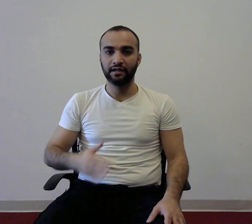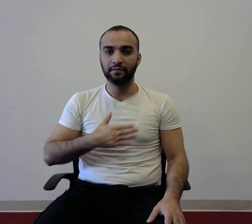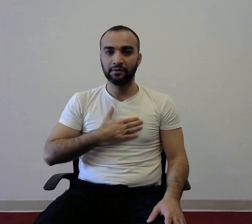mən